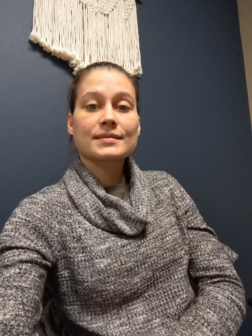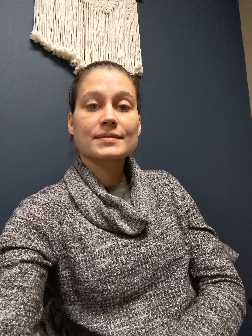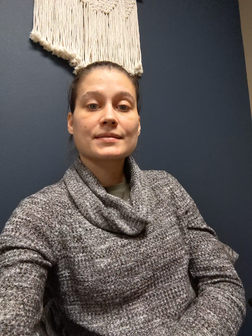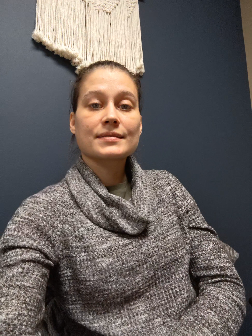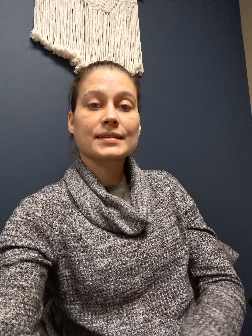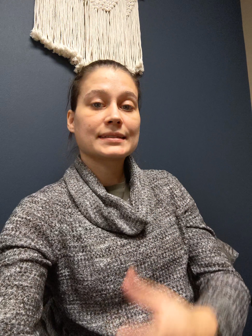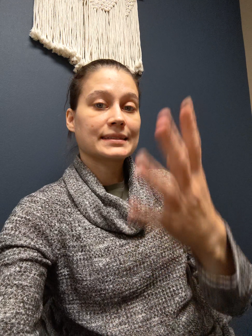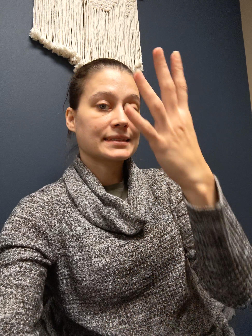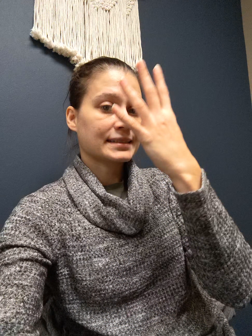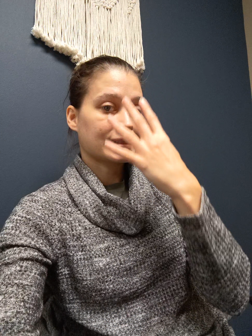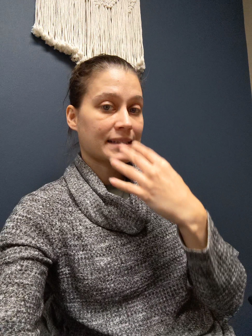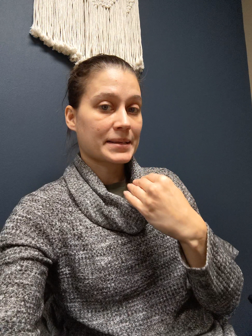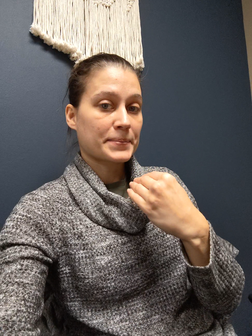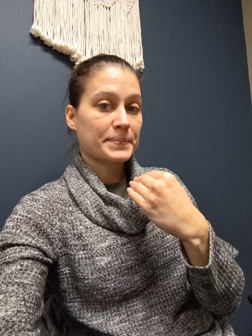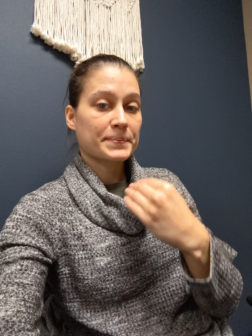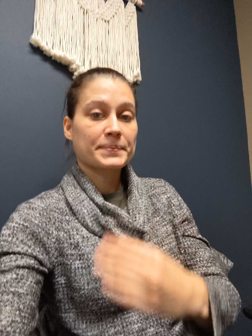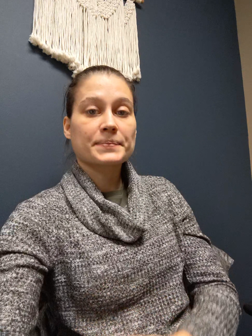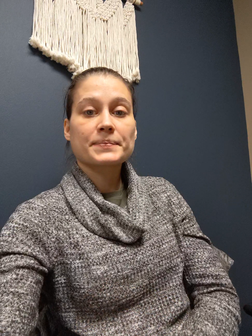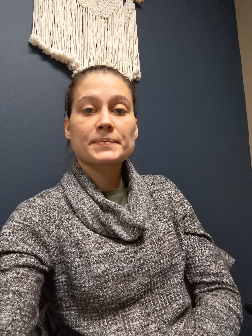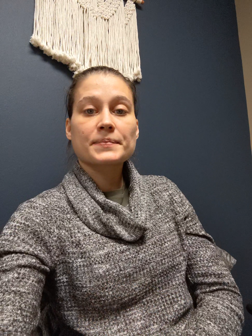sleep